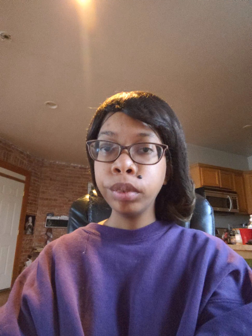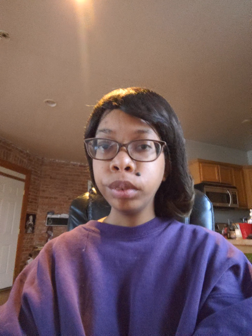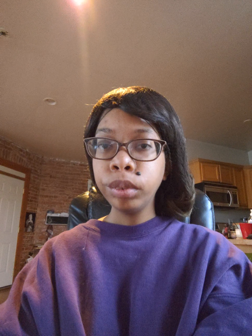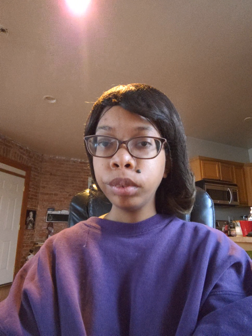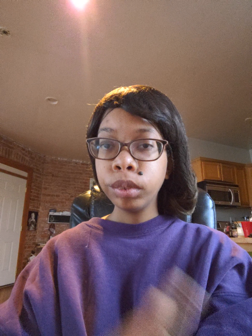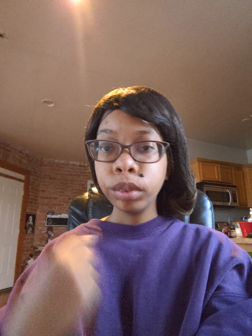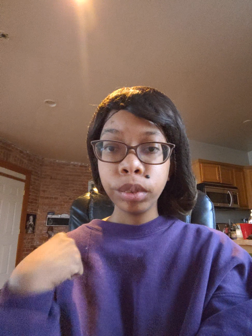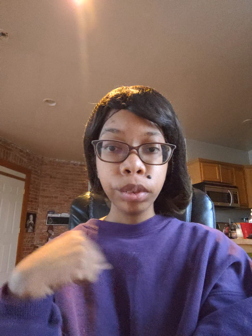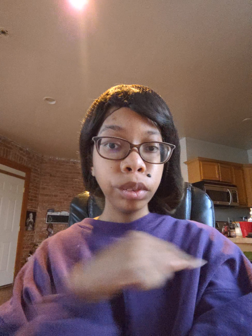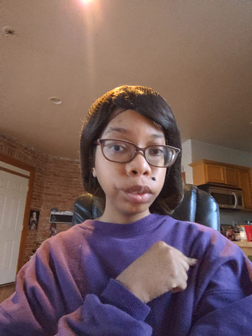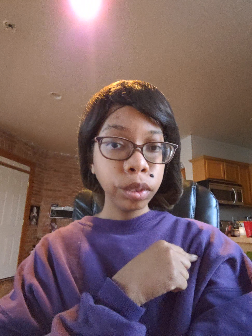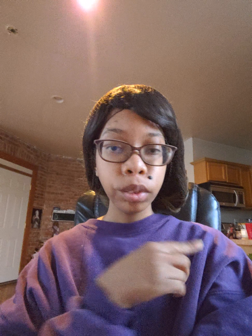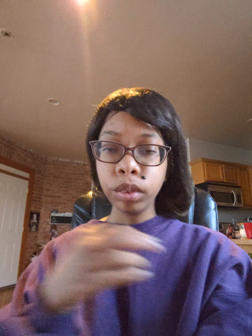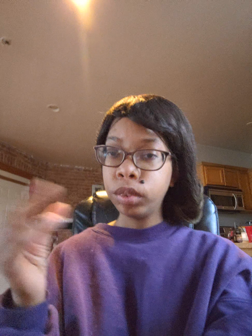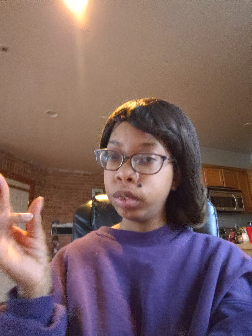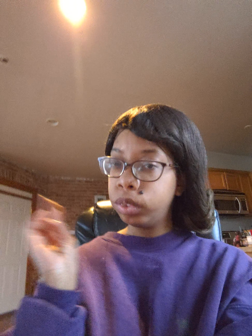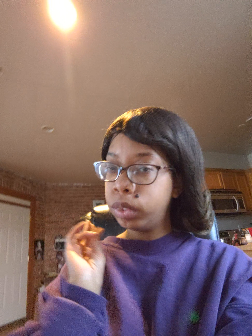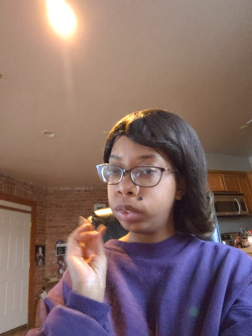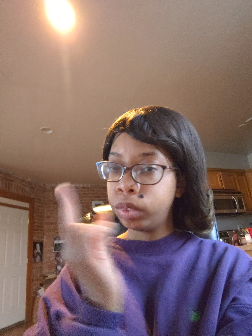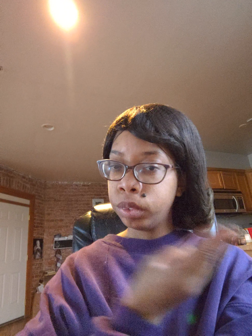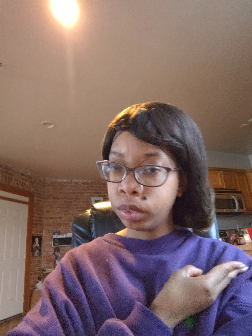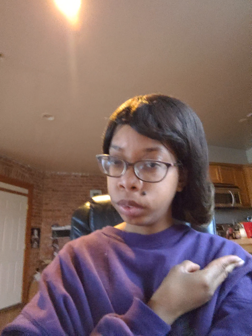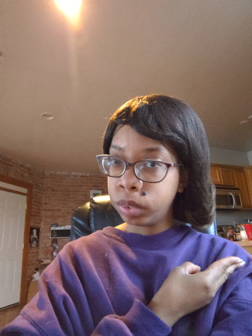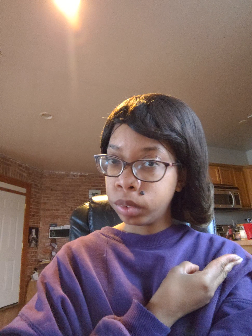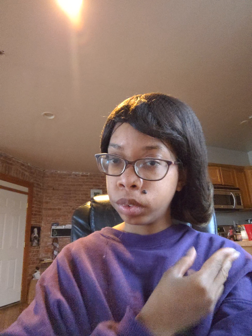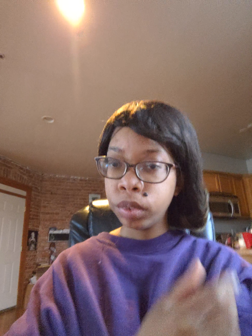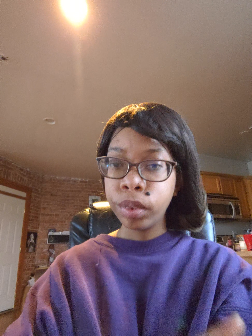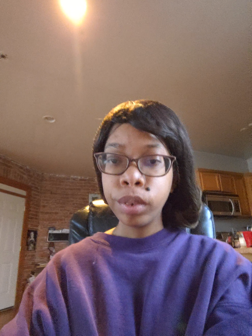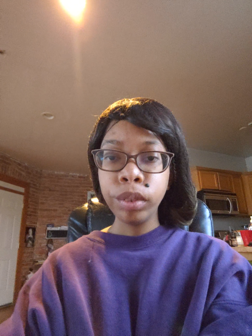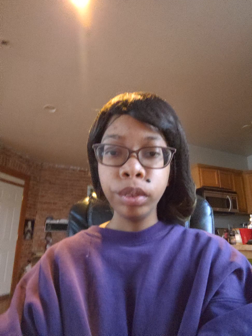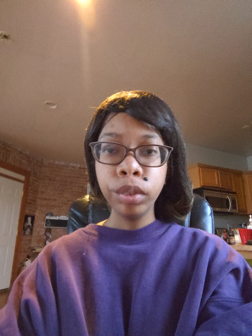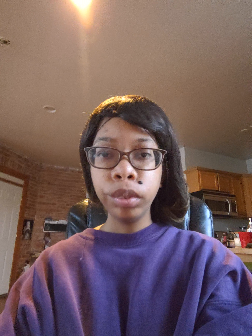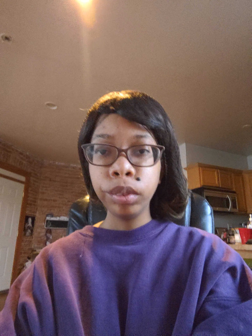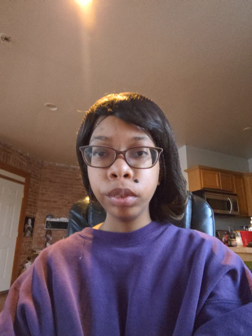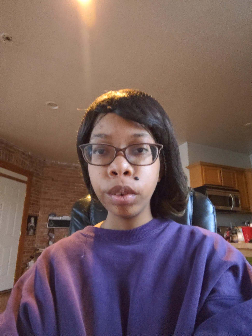we